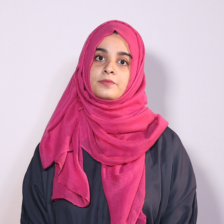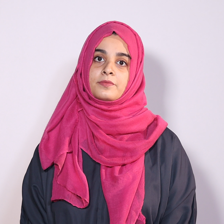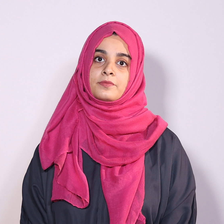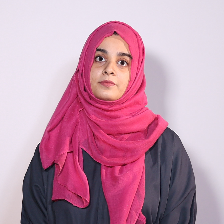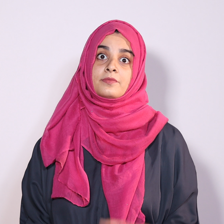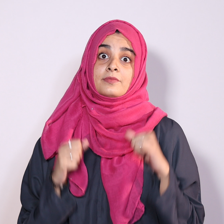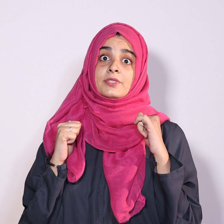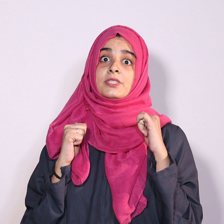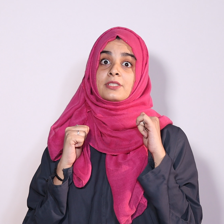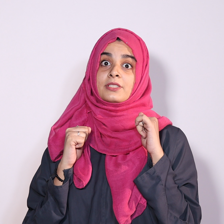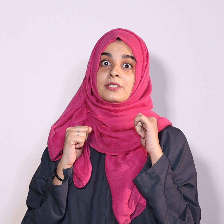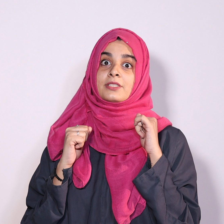scared